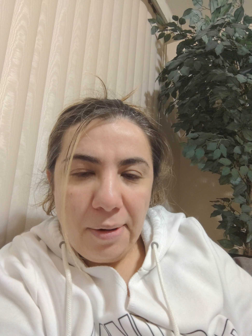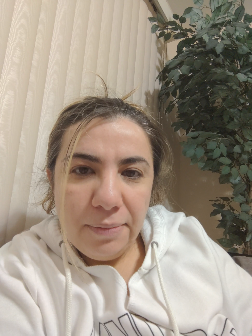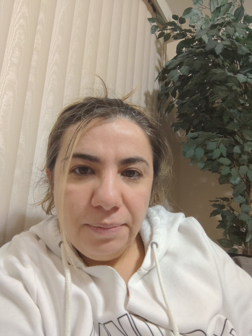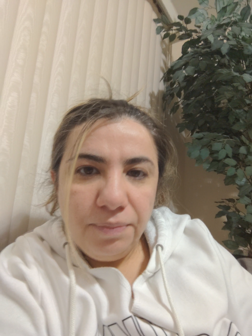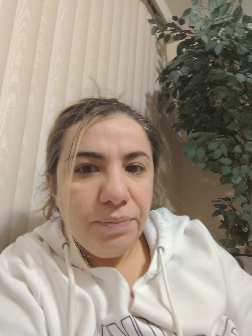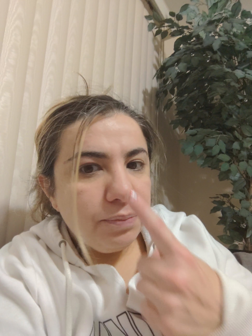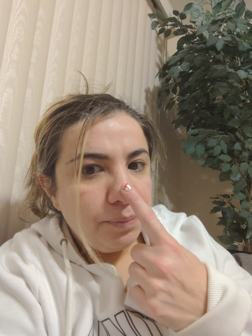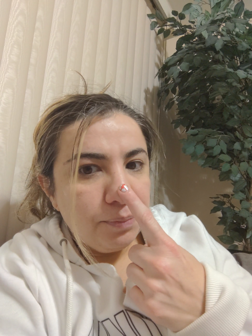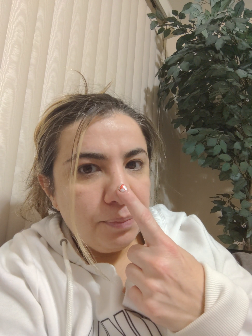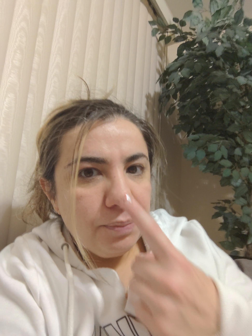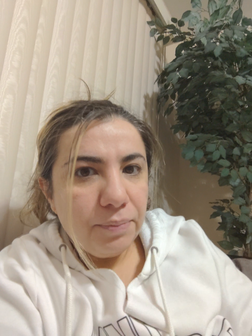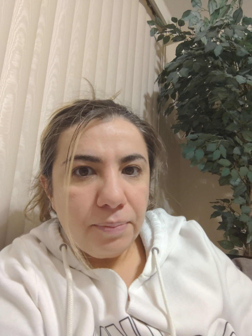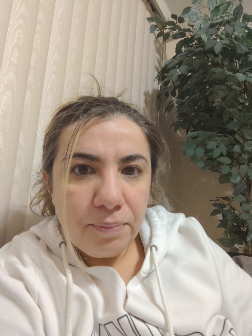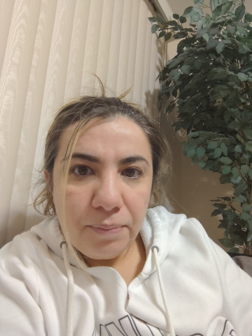nose